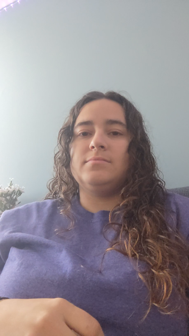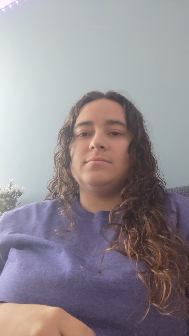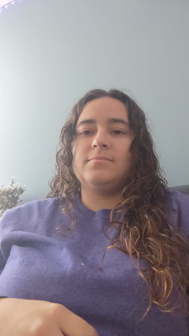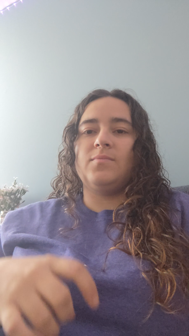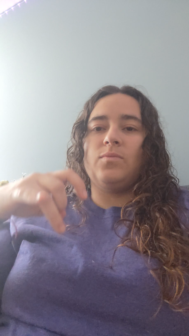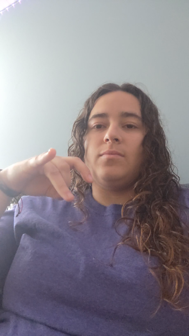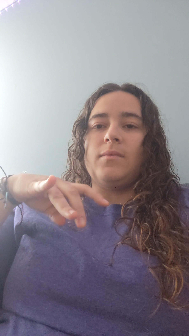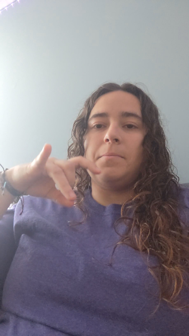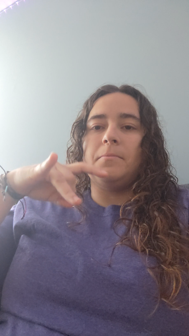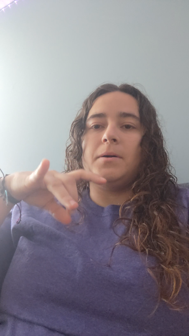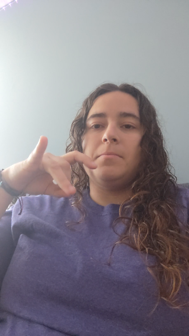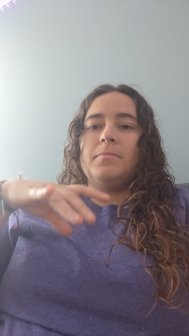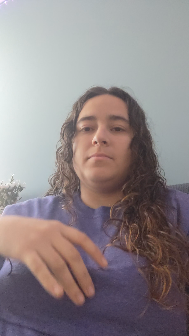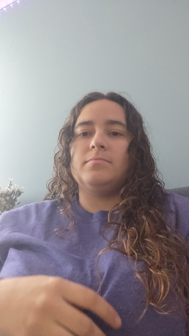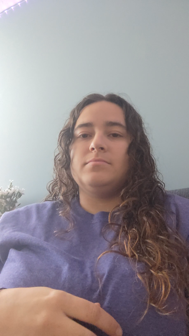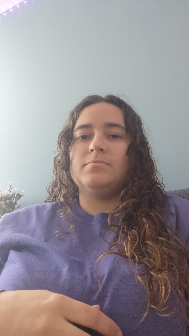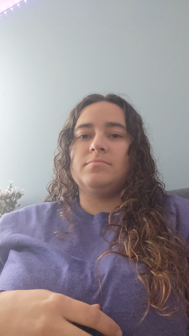pumpkin